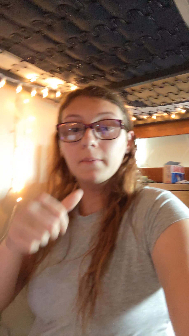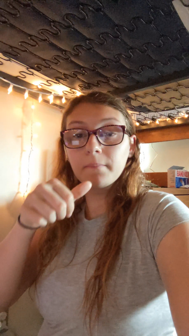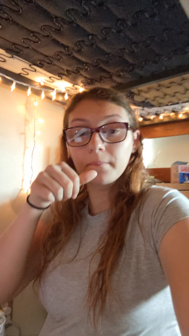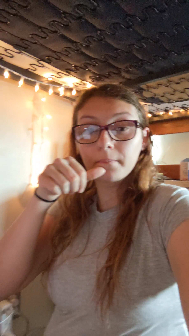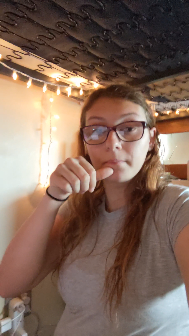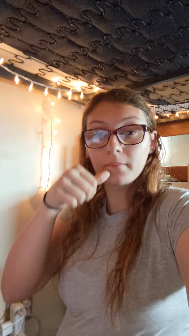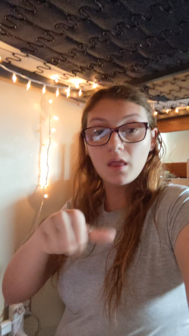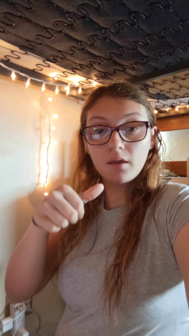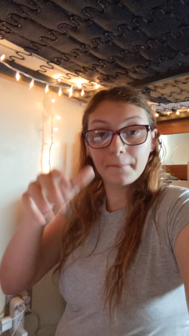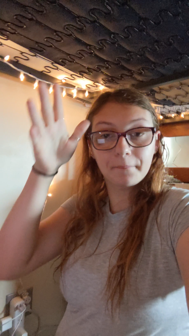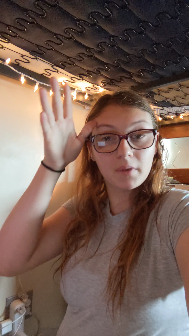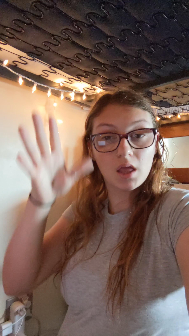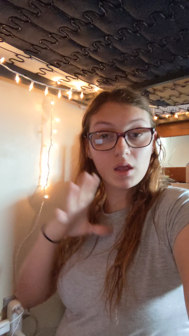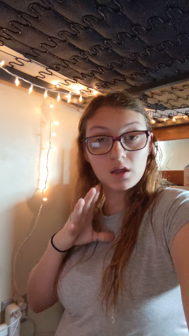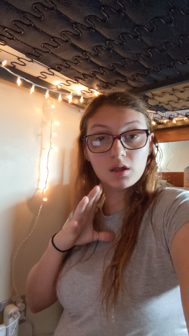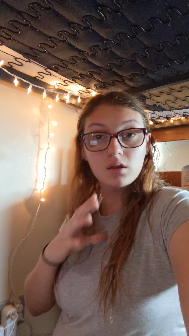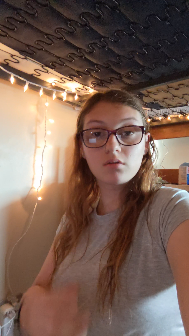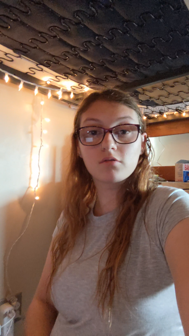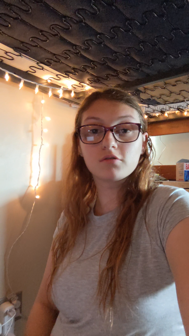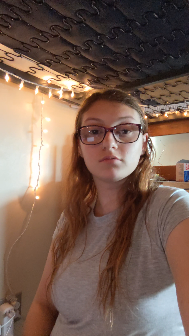mailman